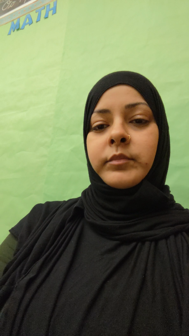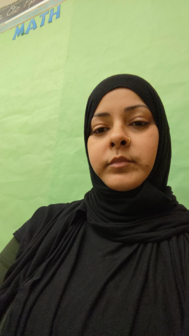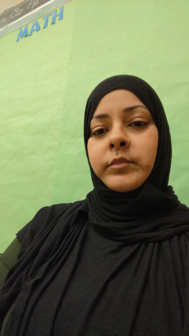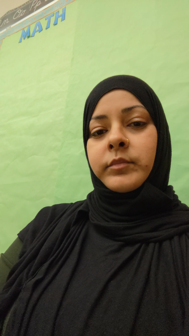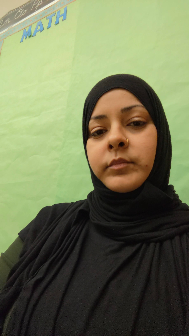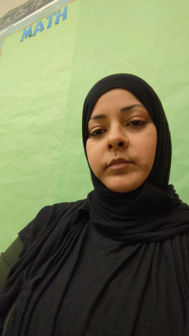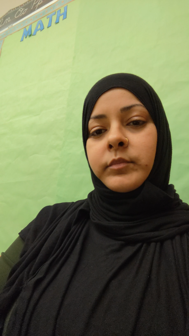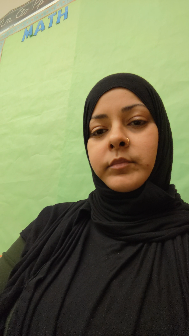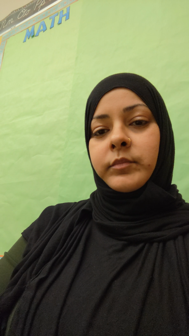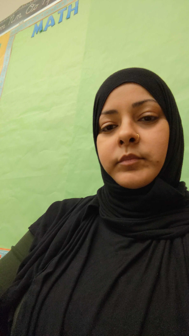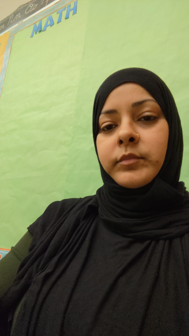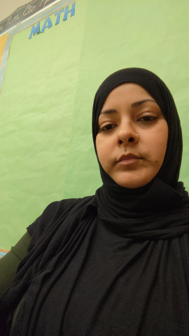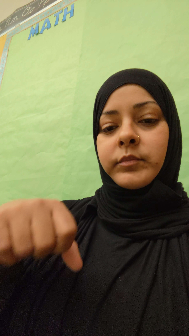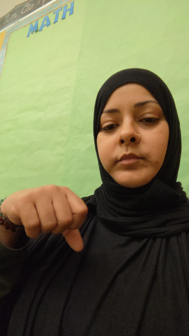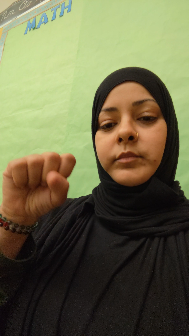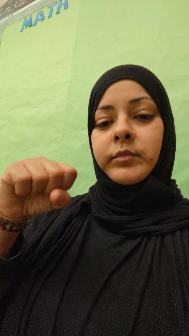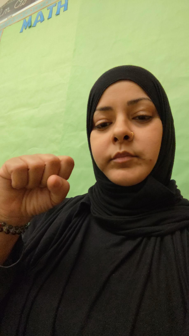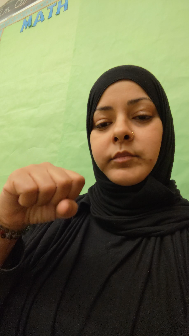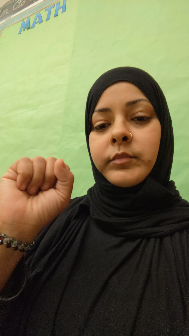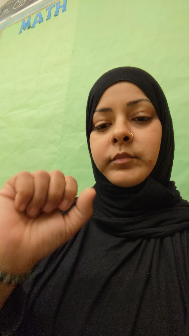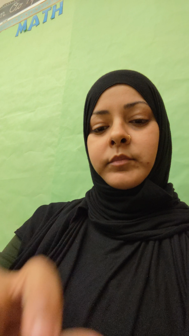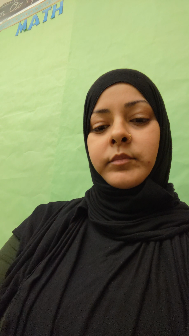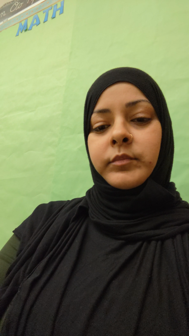motorcycle